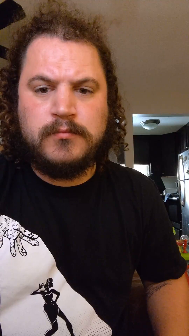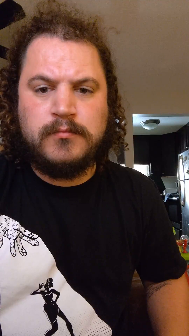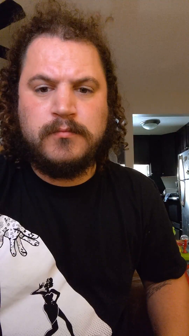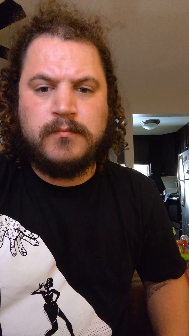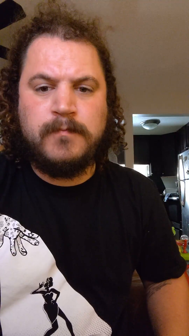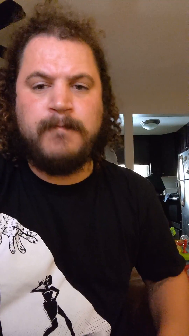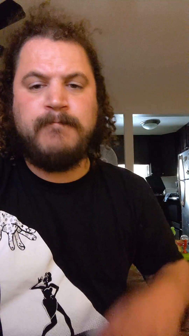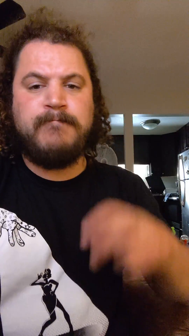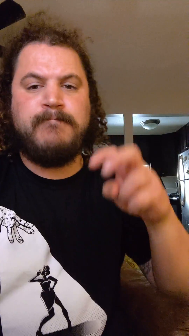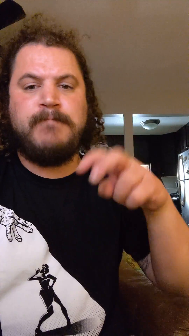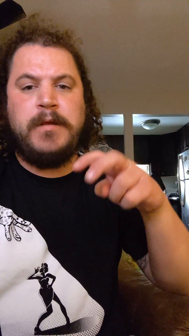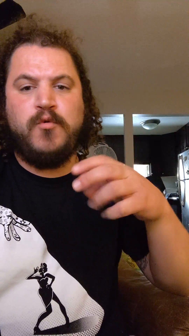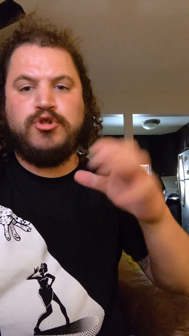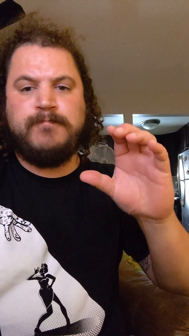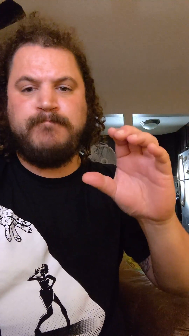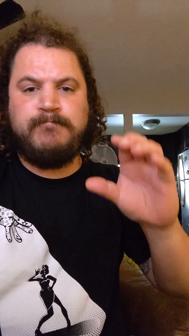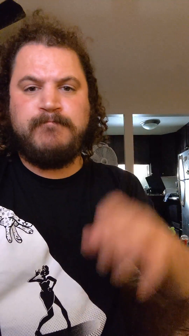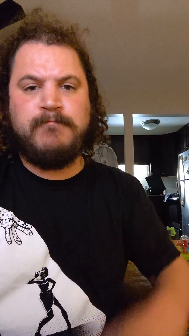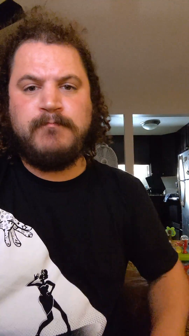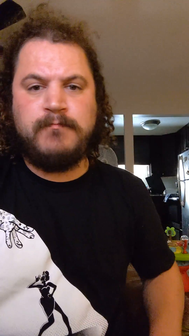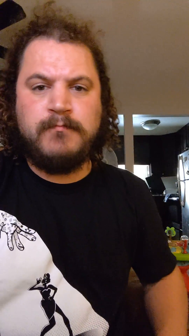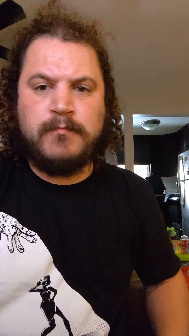potato chip